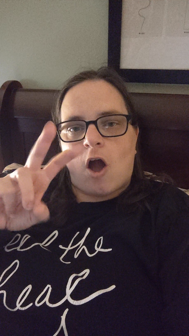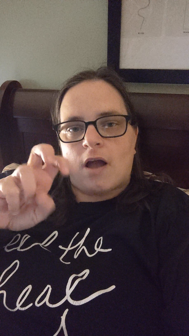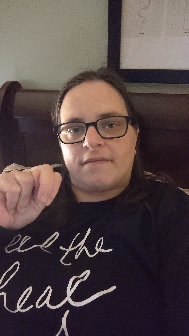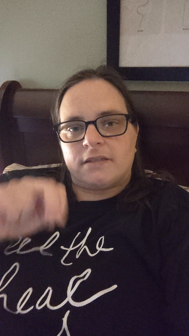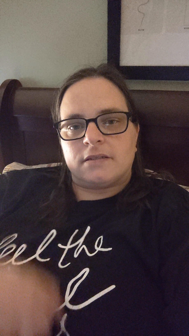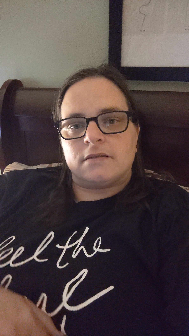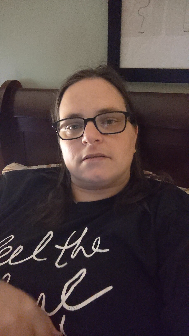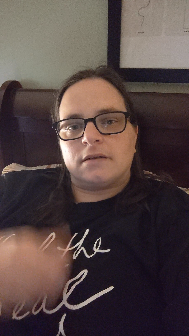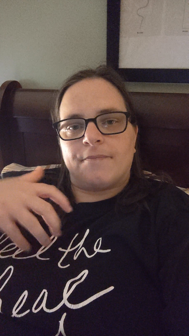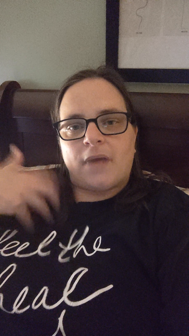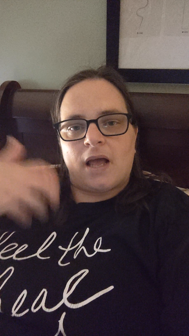monkey